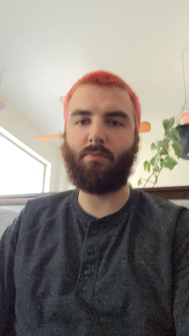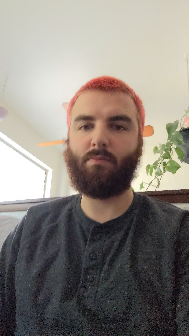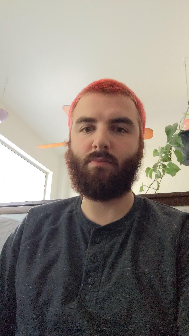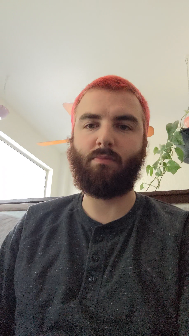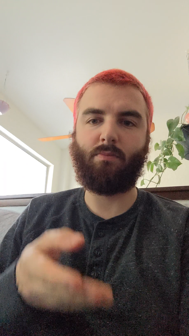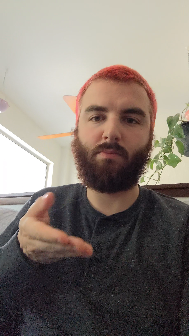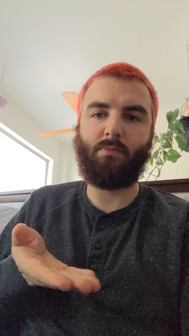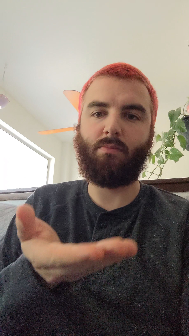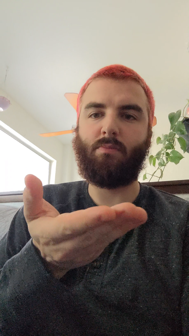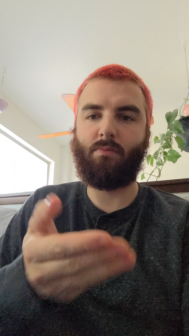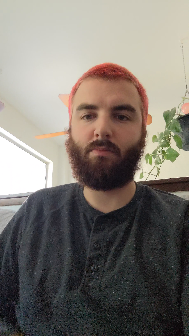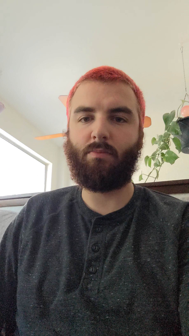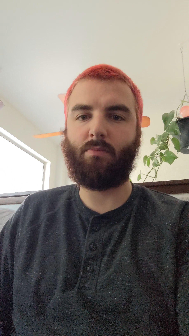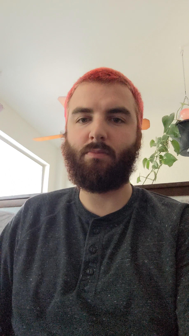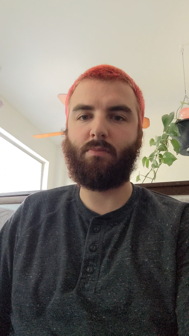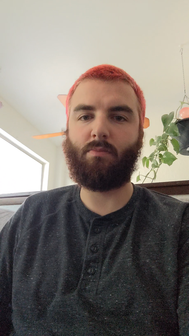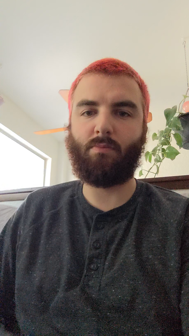oven